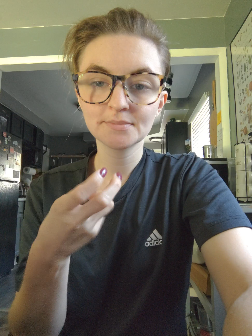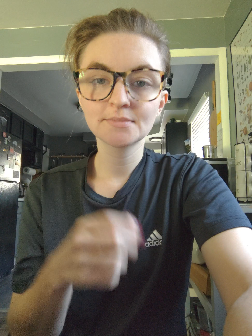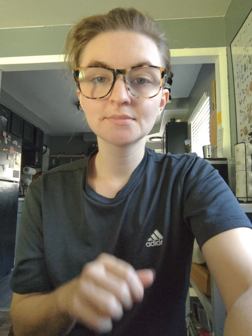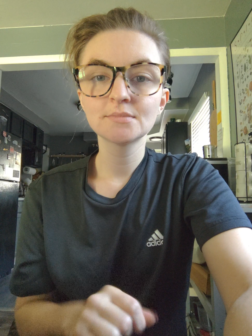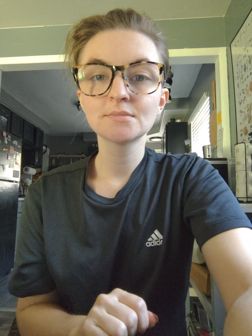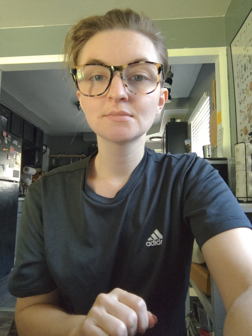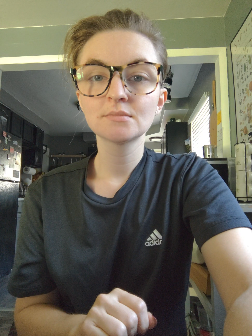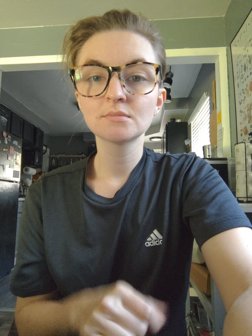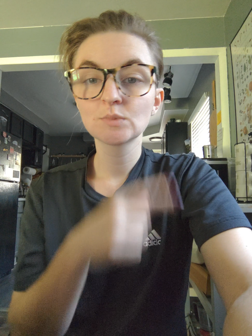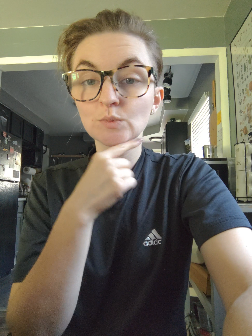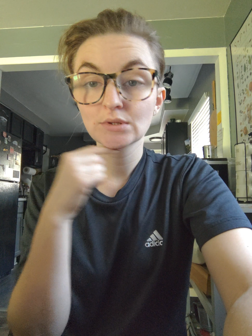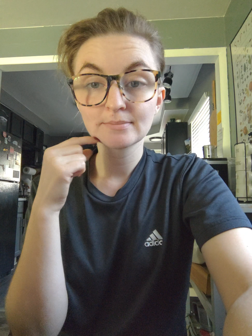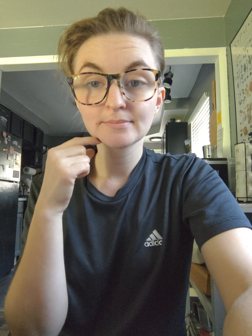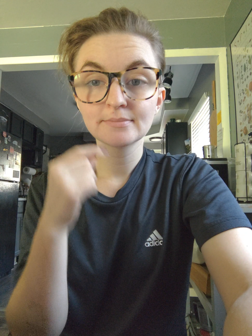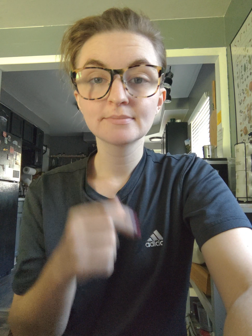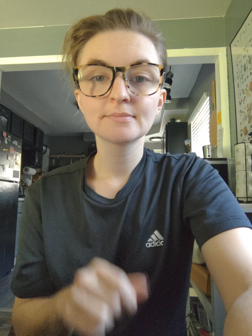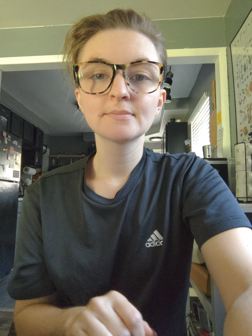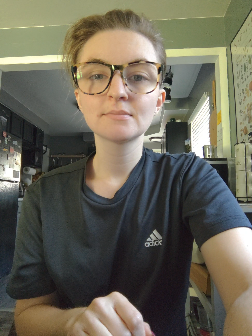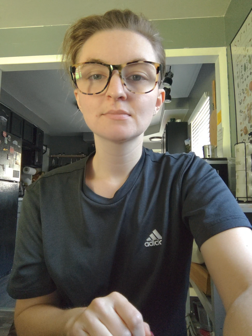glue